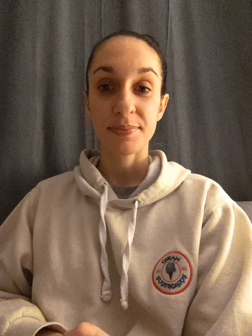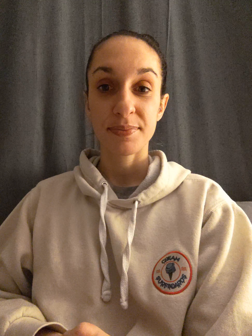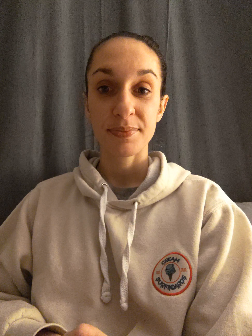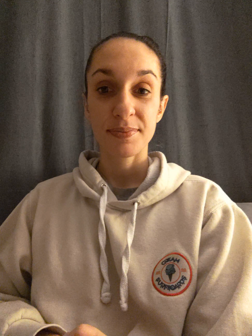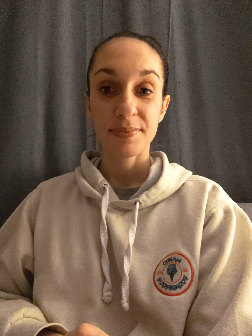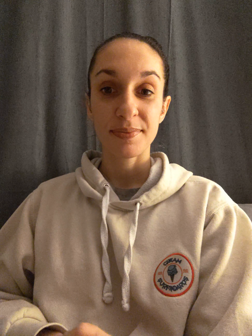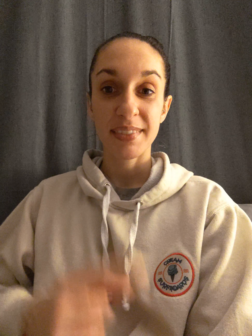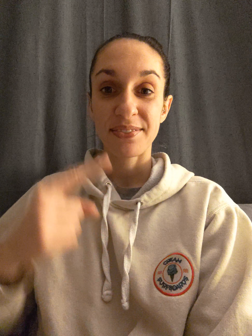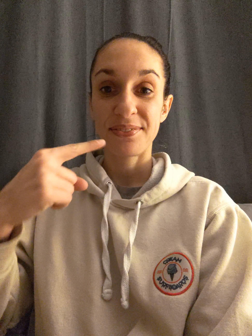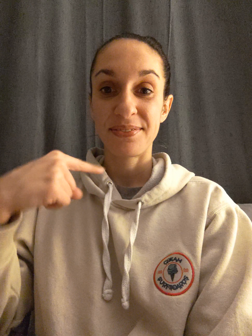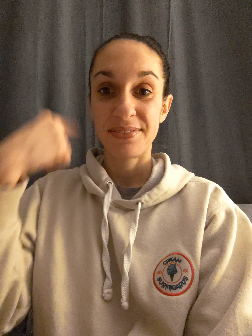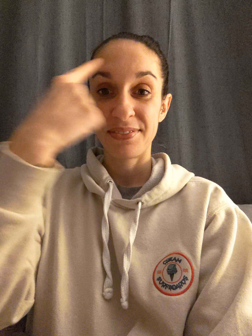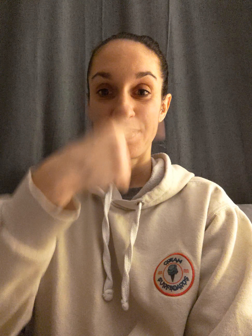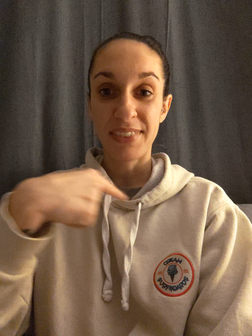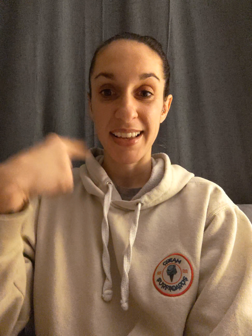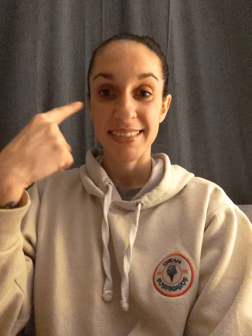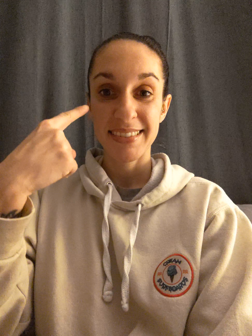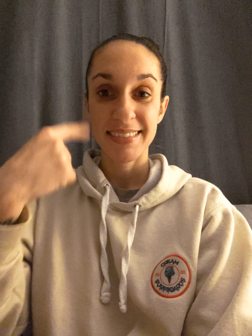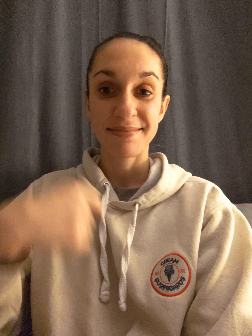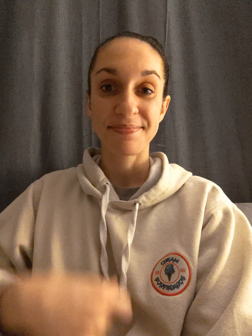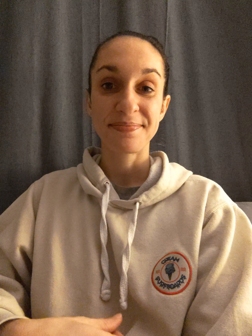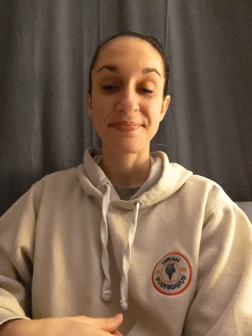face